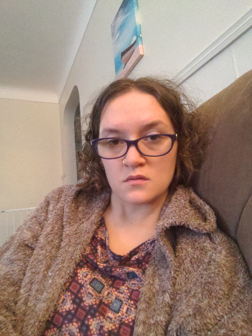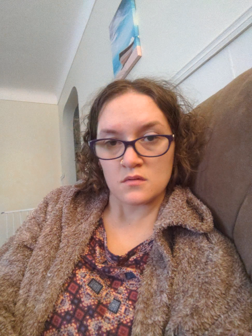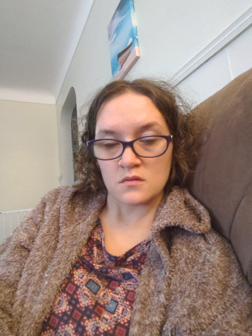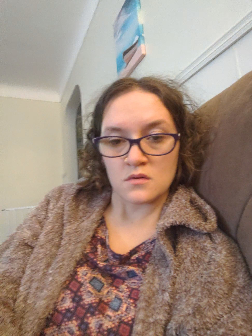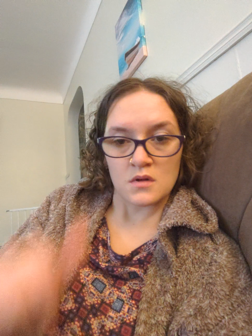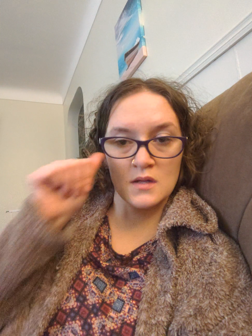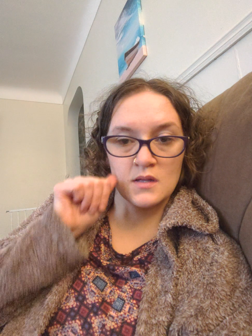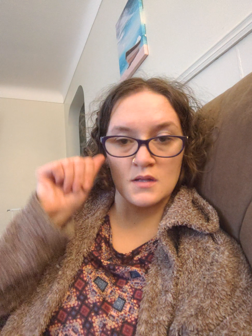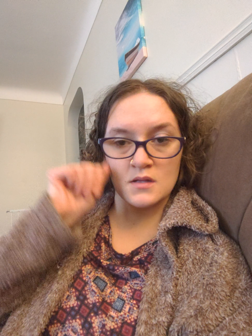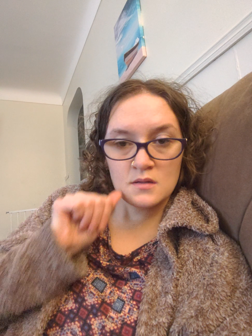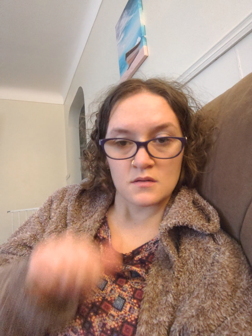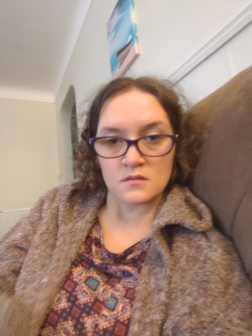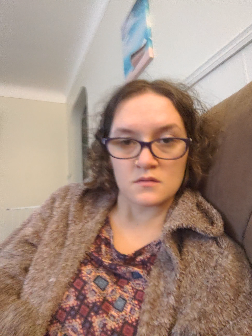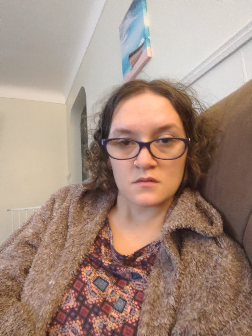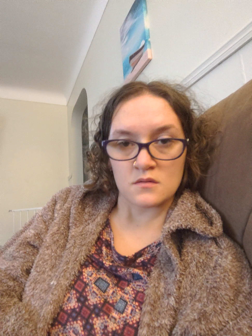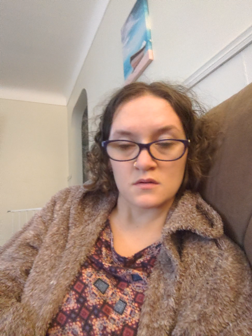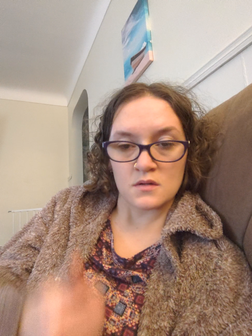aunt